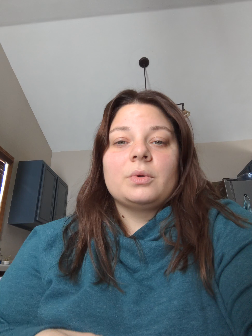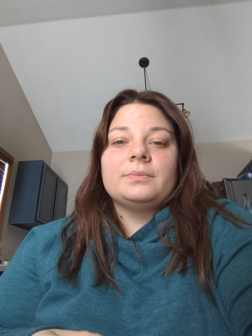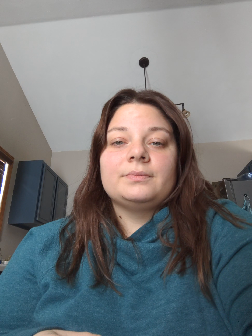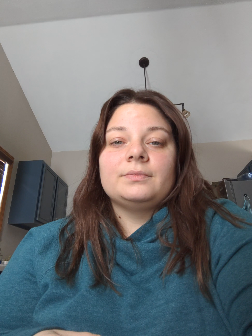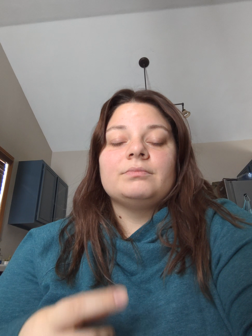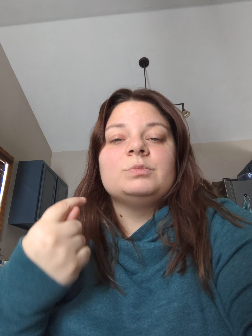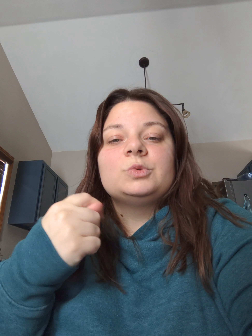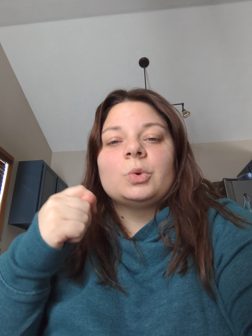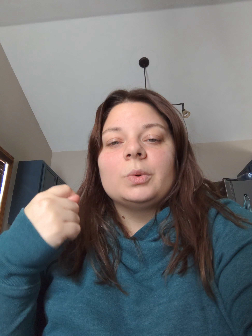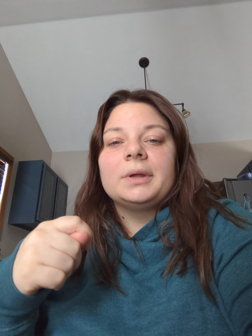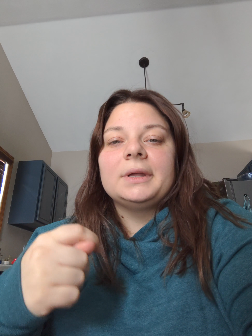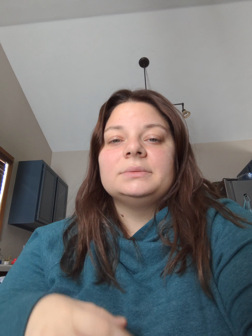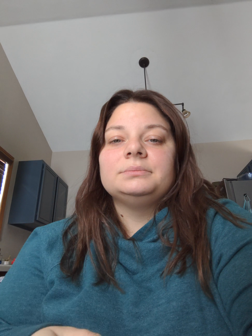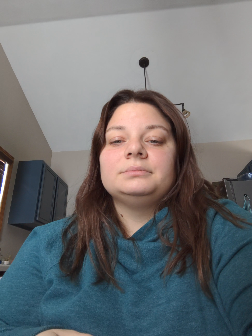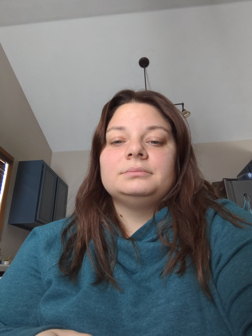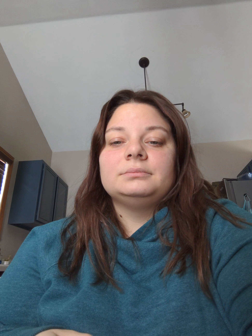toy